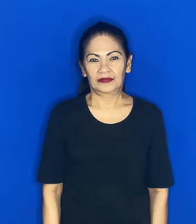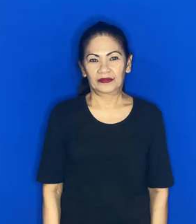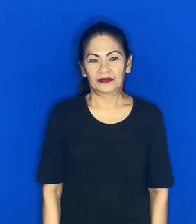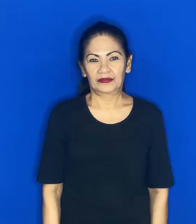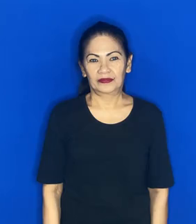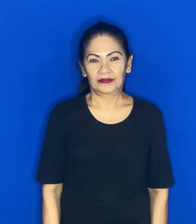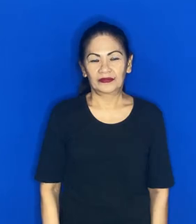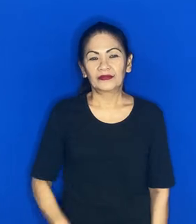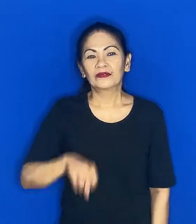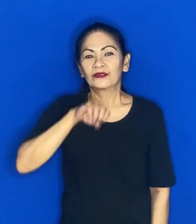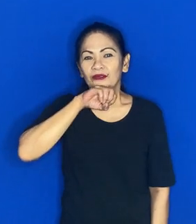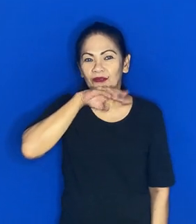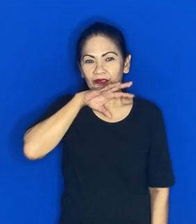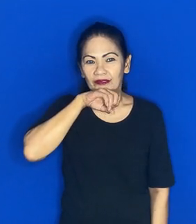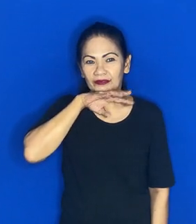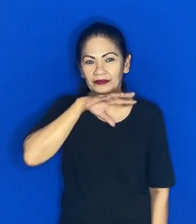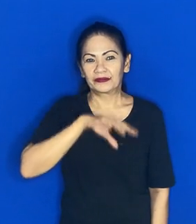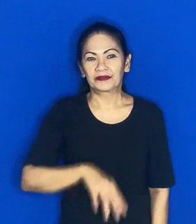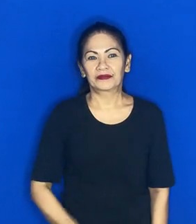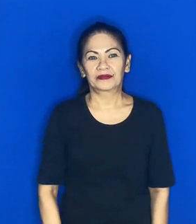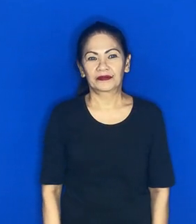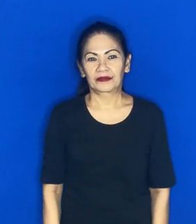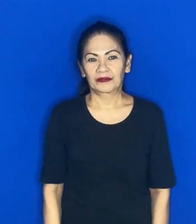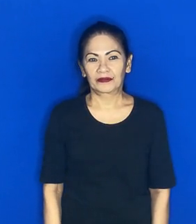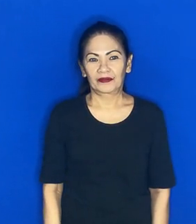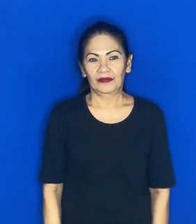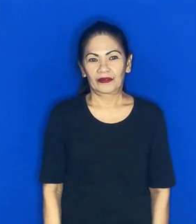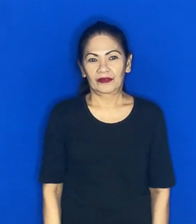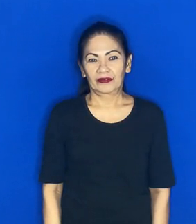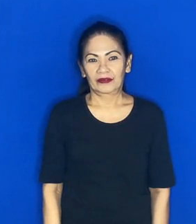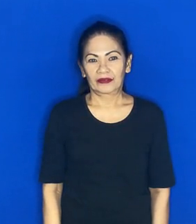grandmother